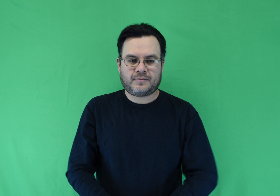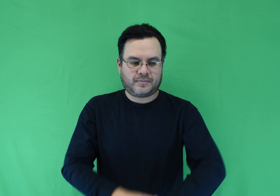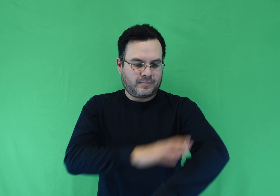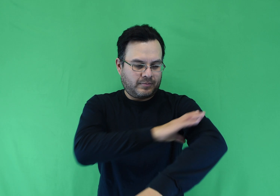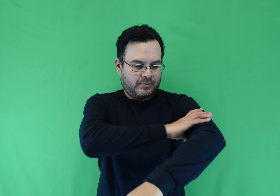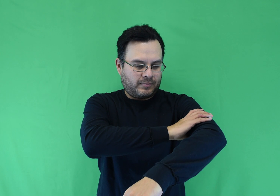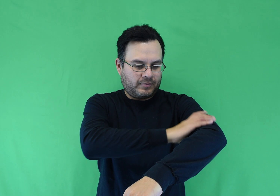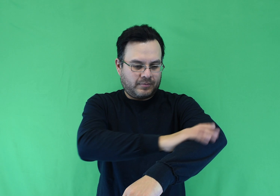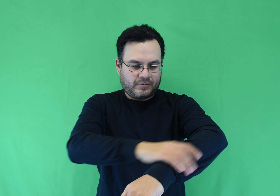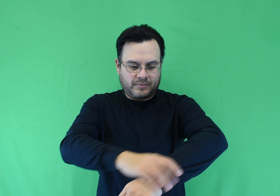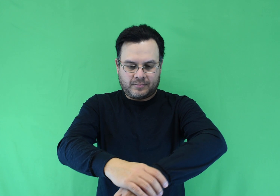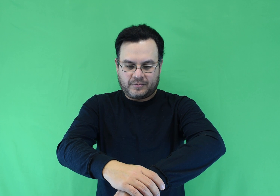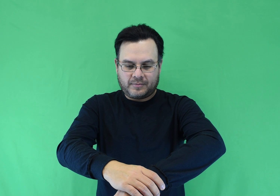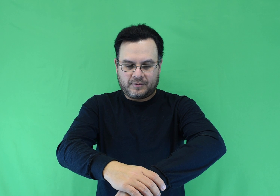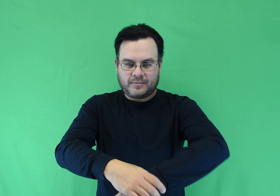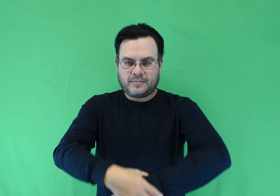brazo